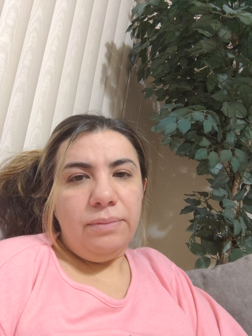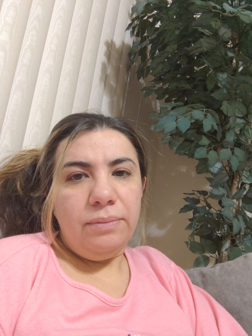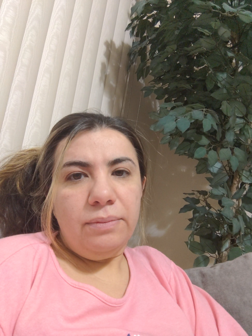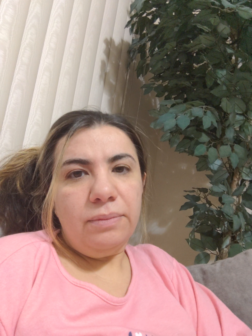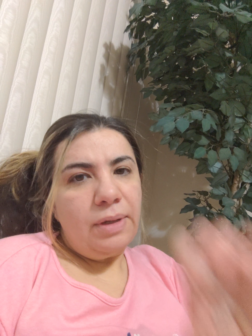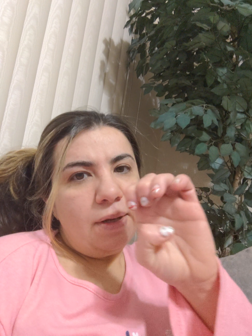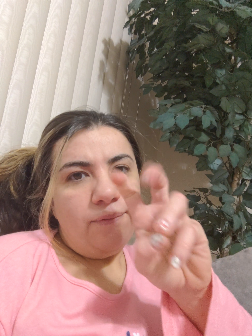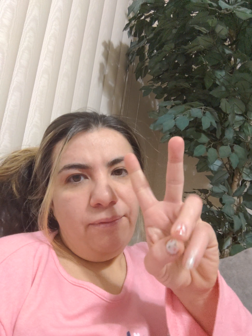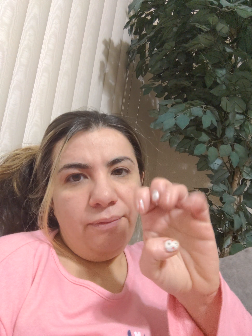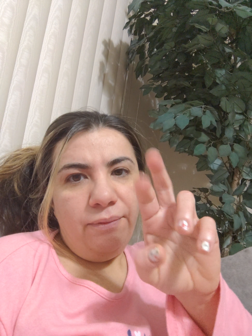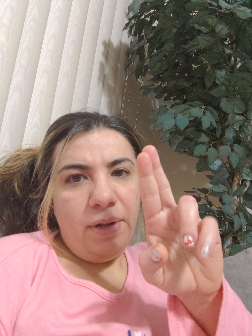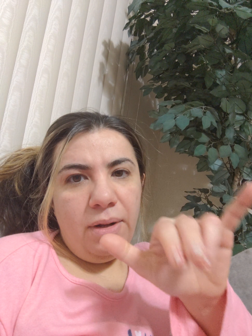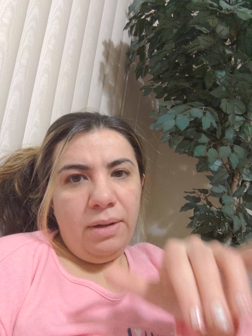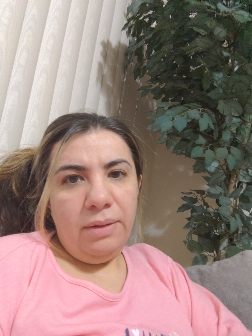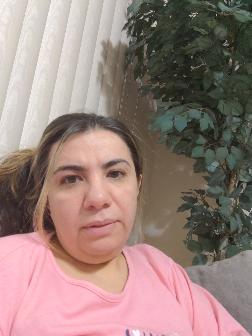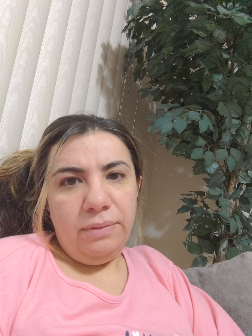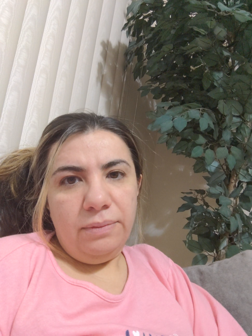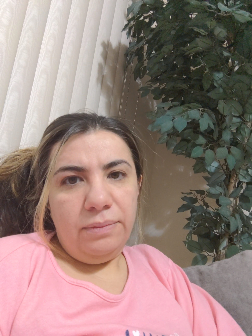every